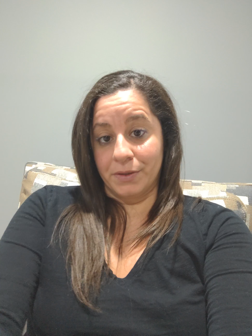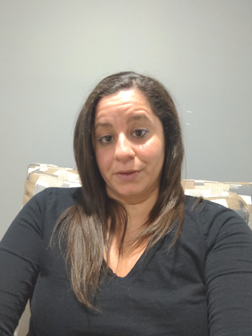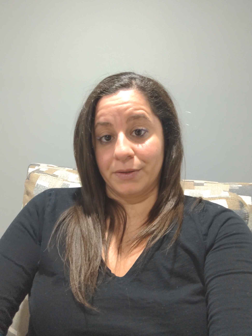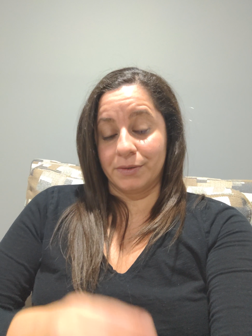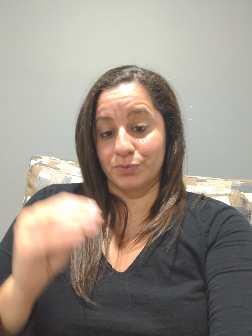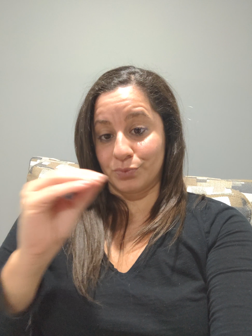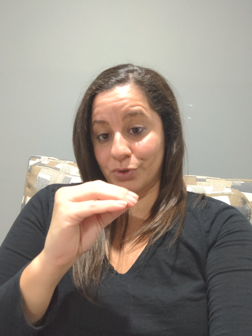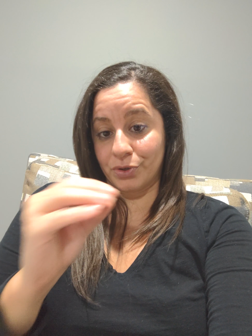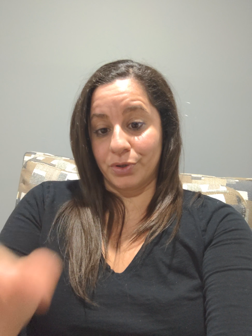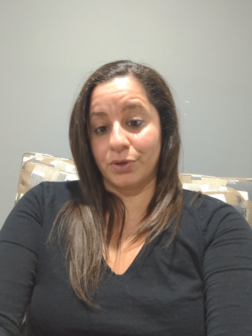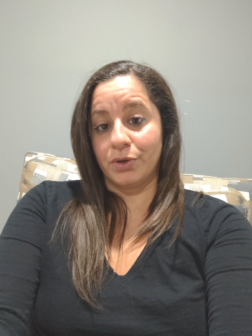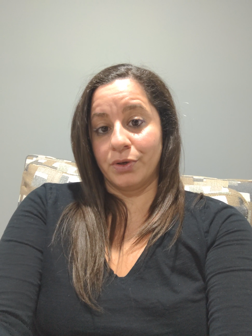kiss